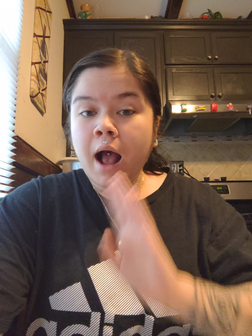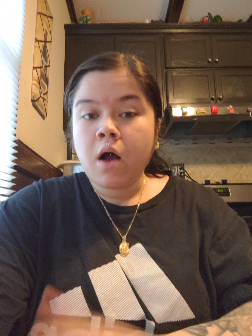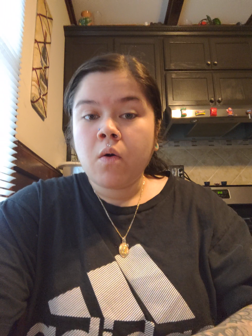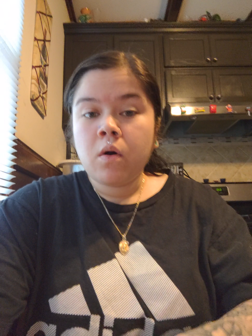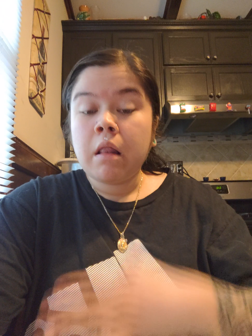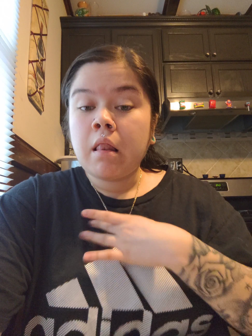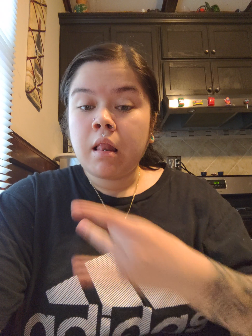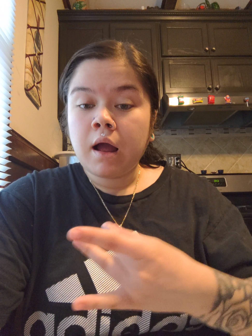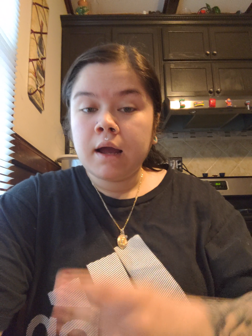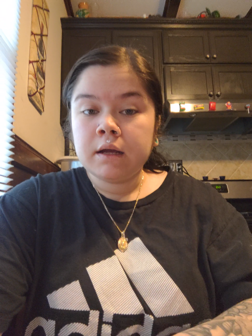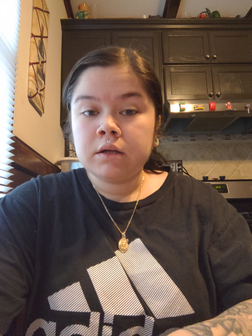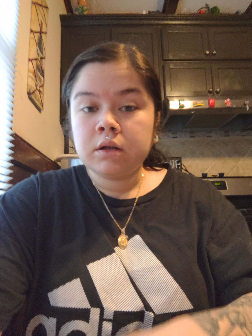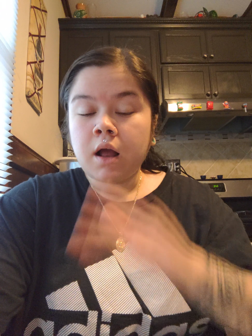like